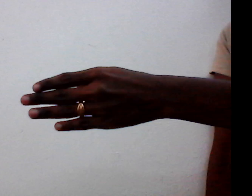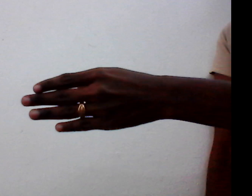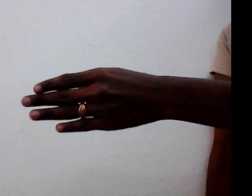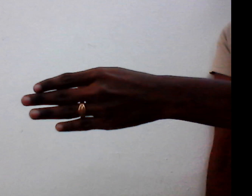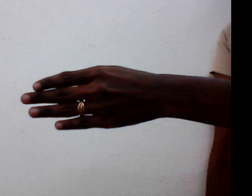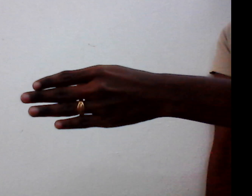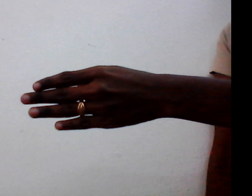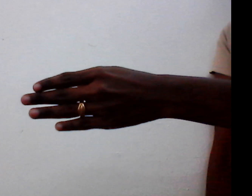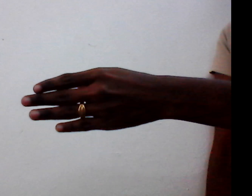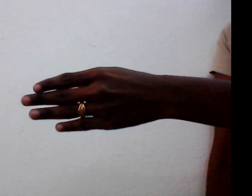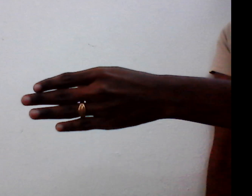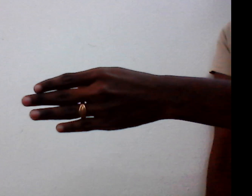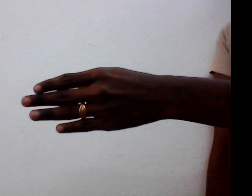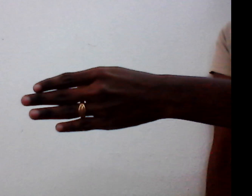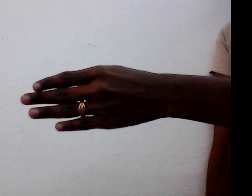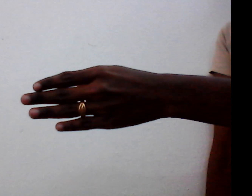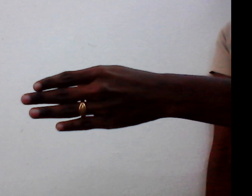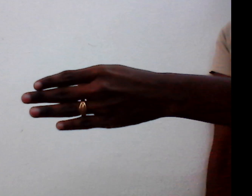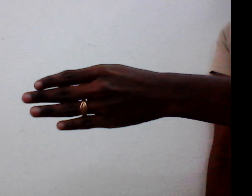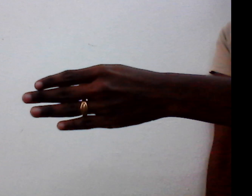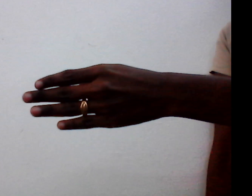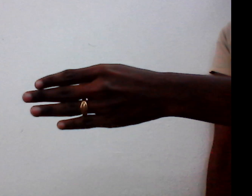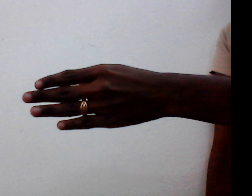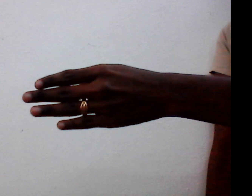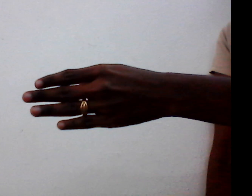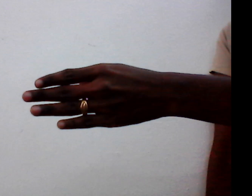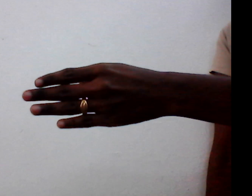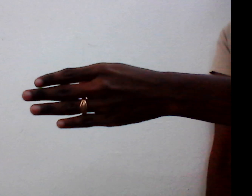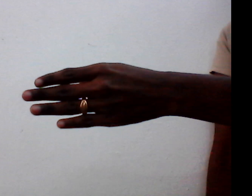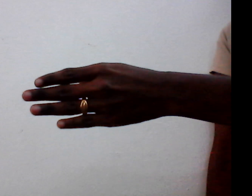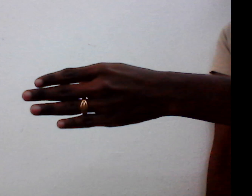അ